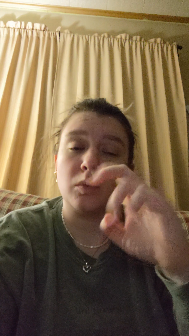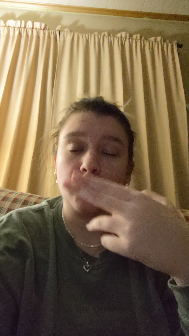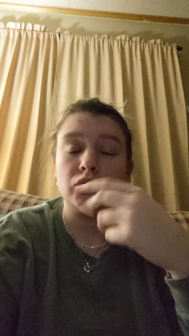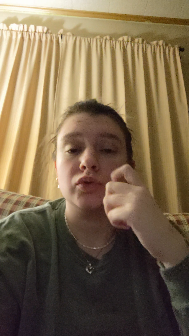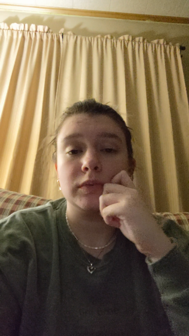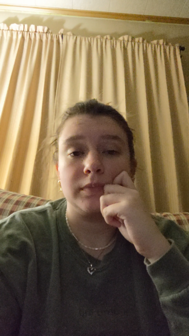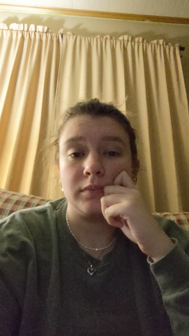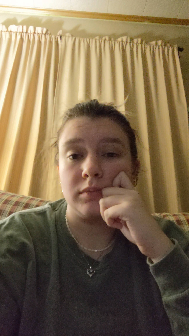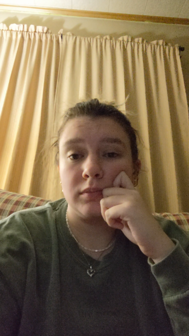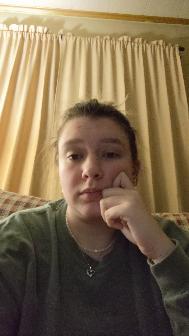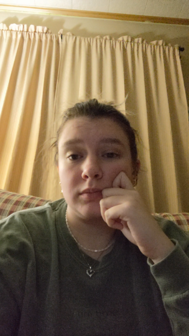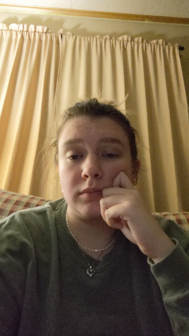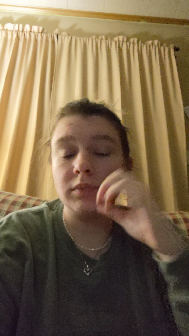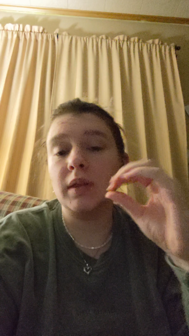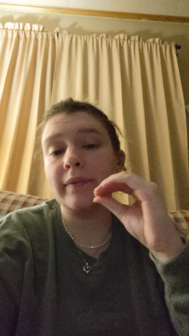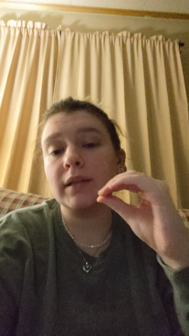fix